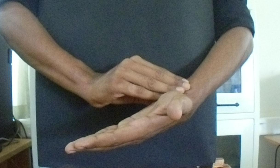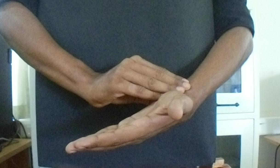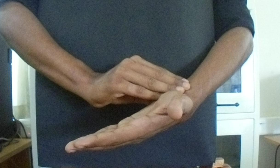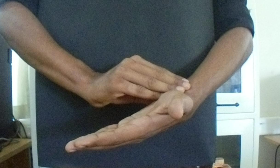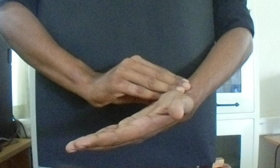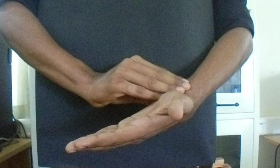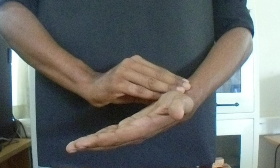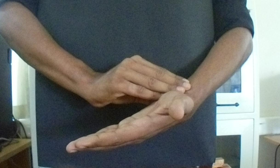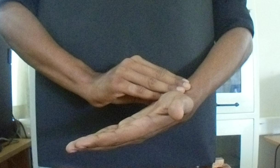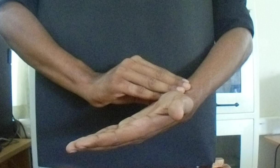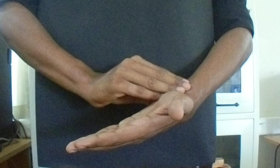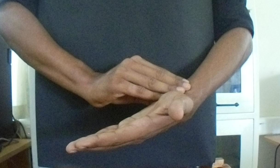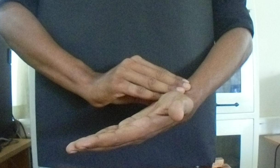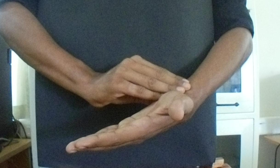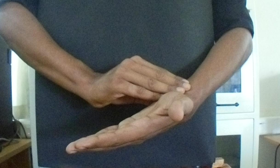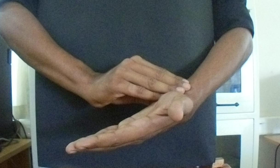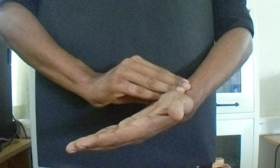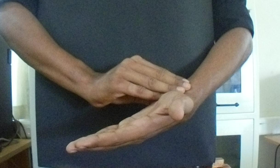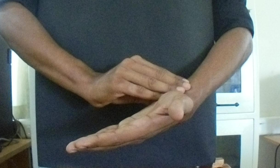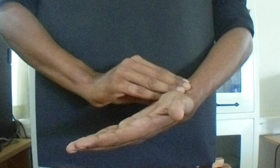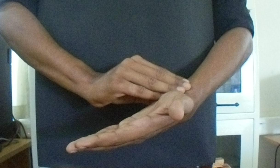doctor